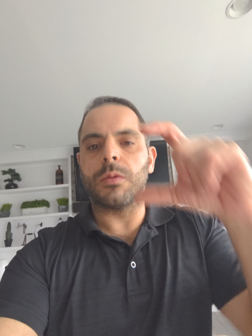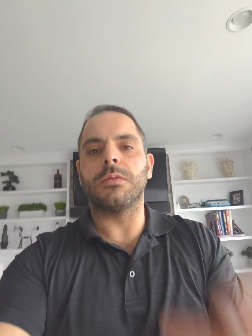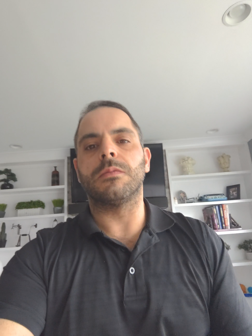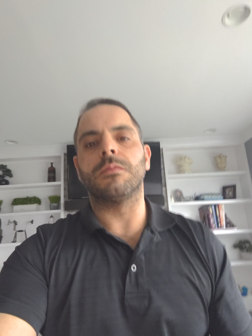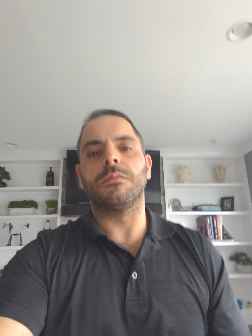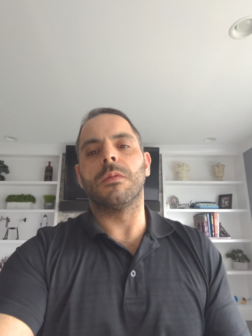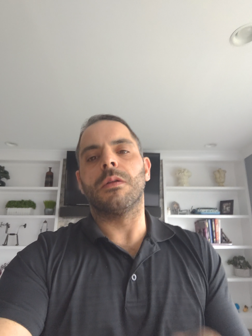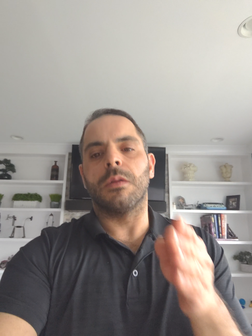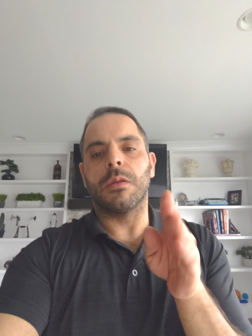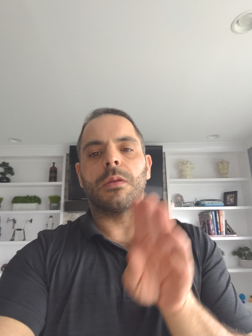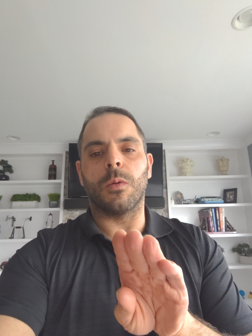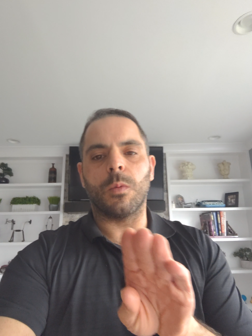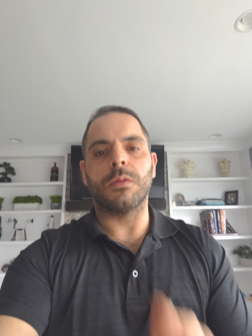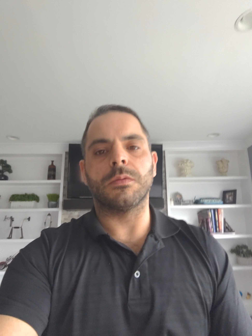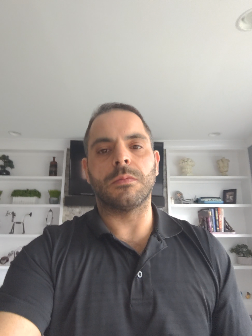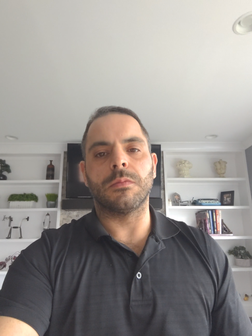close